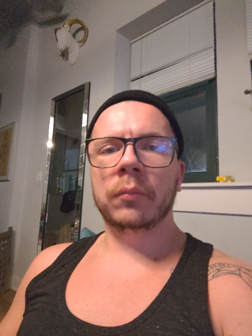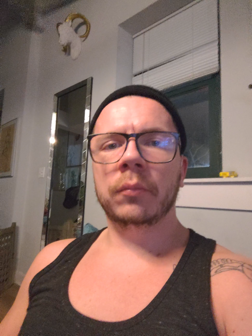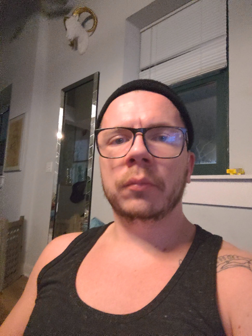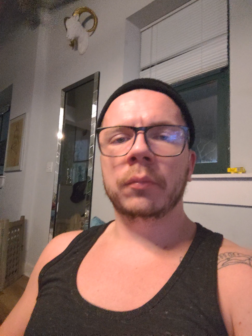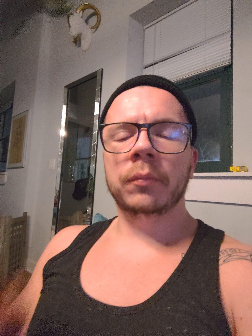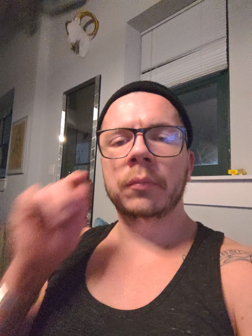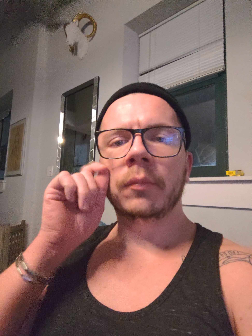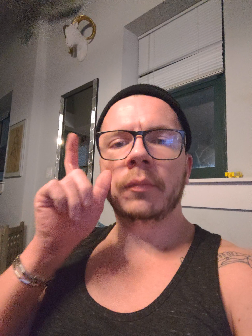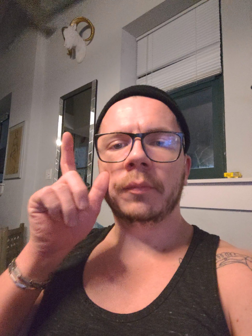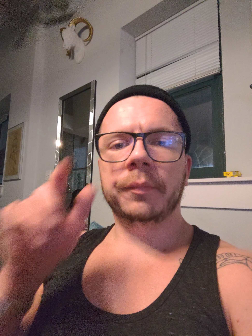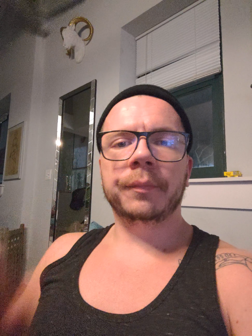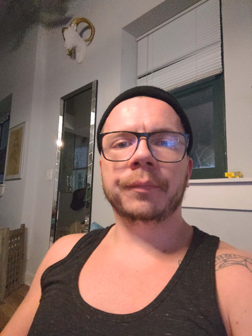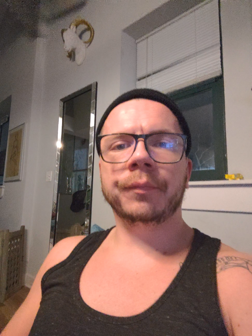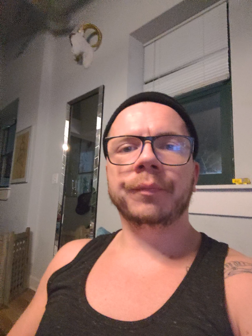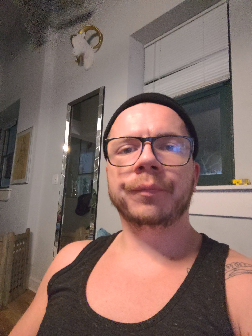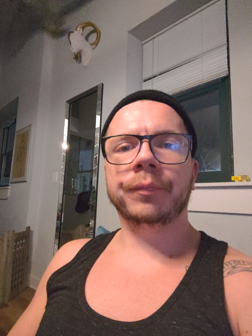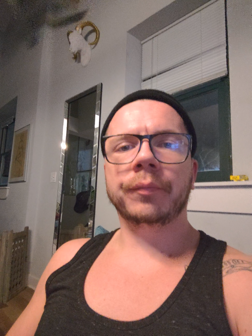wake